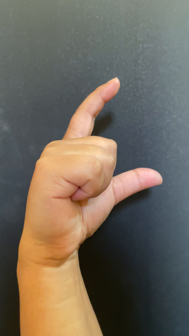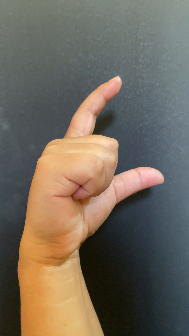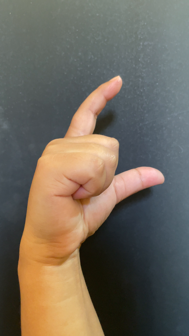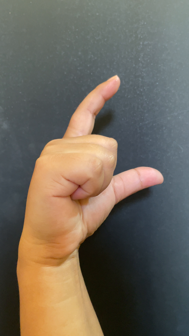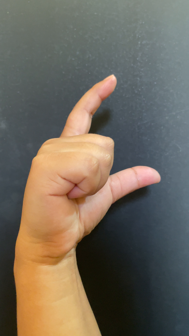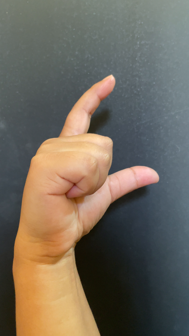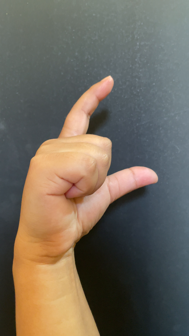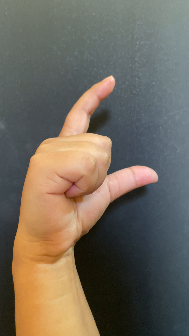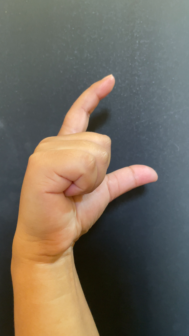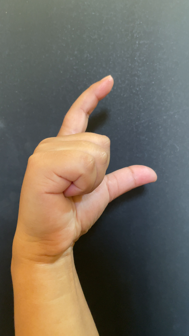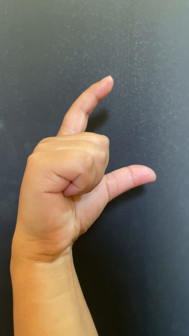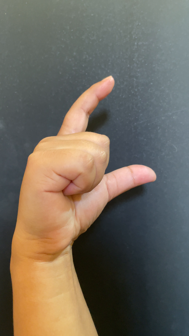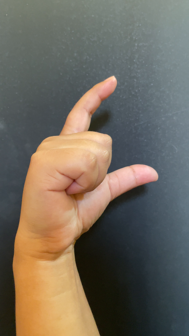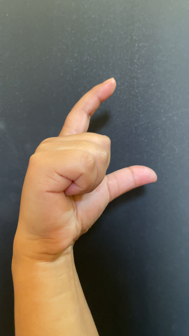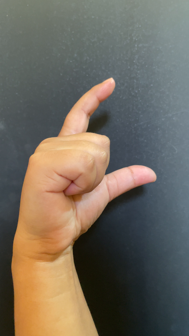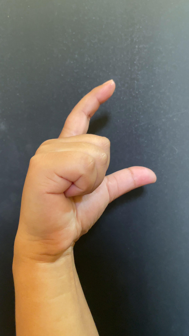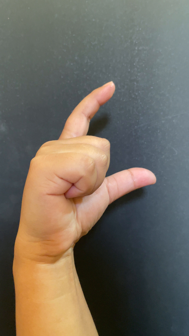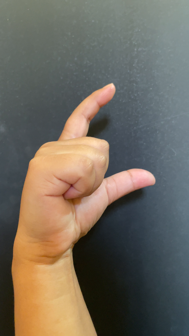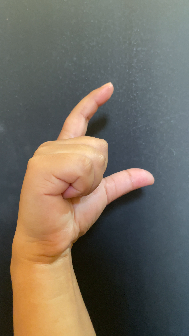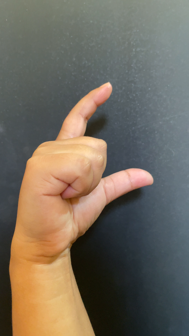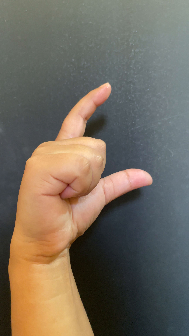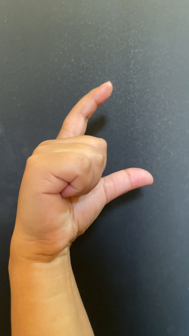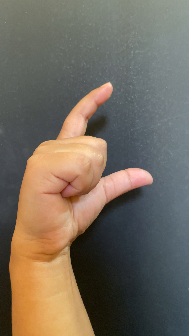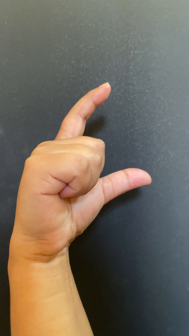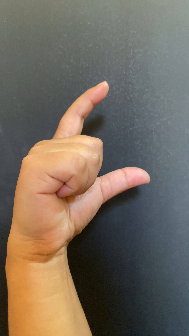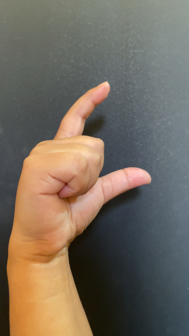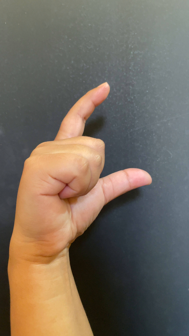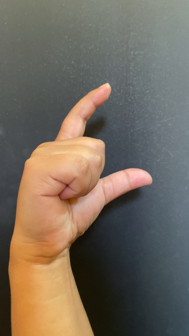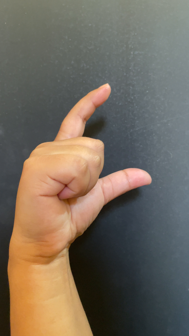ख